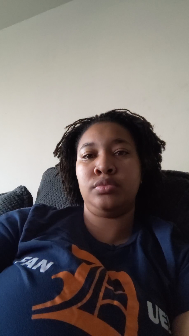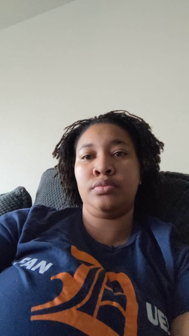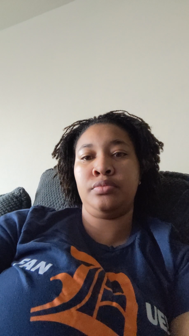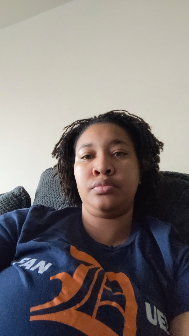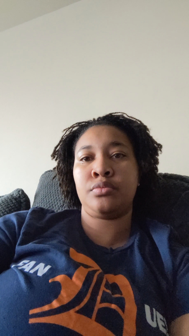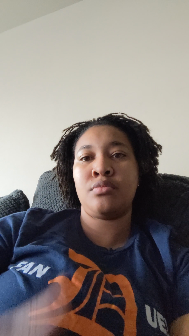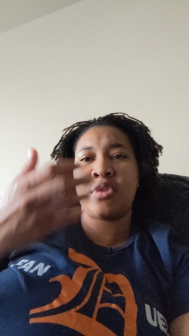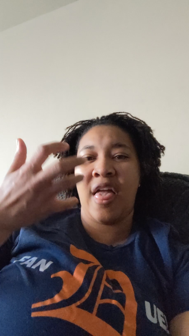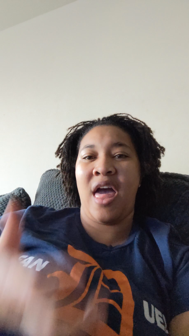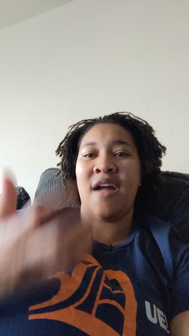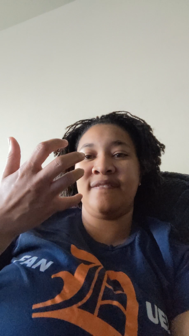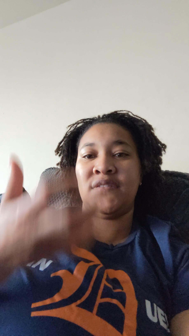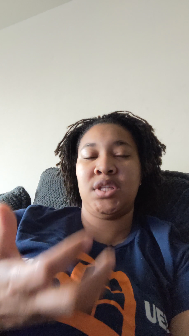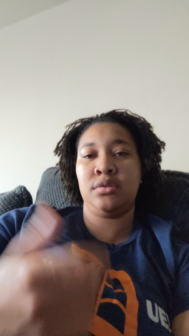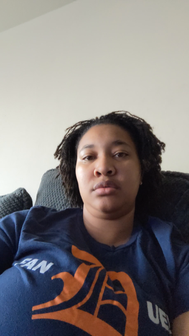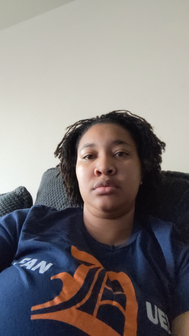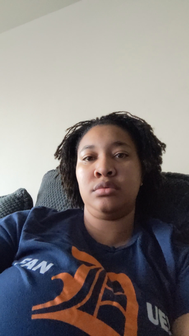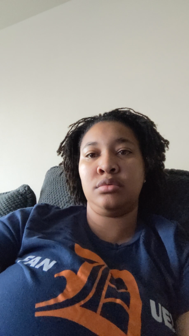heavy